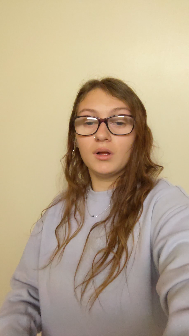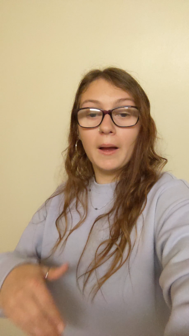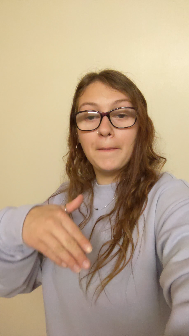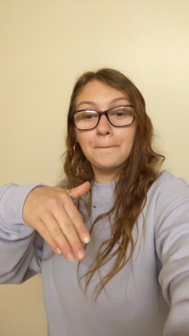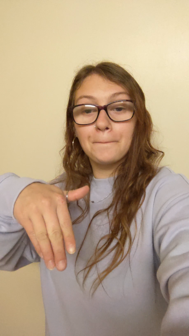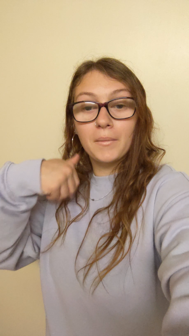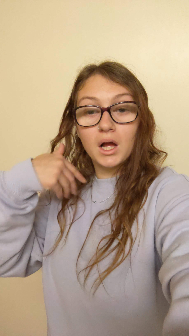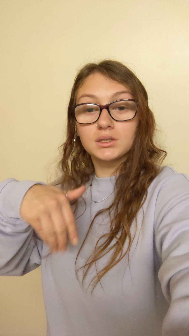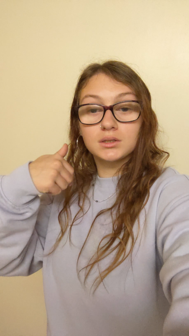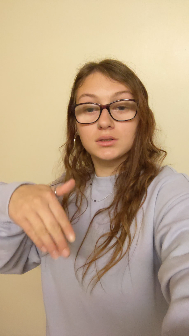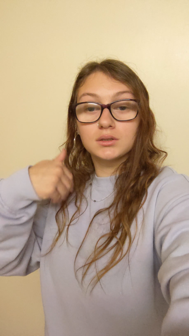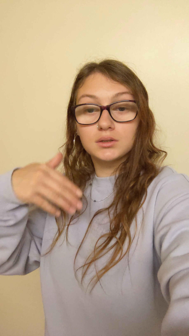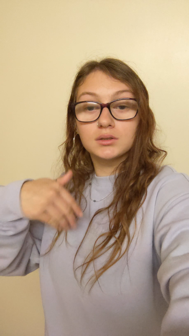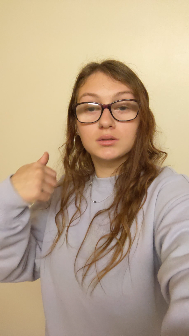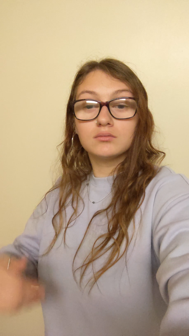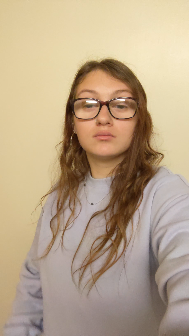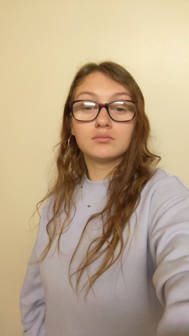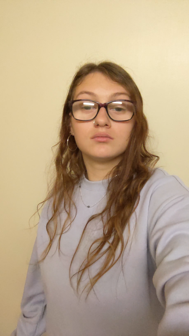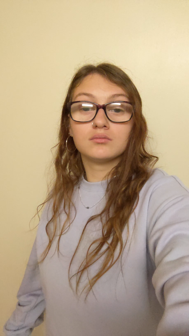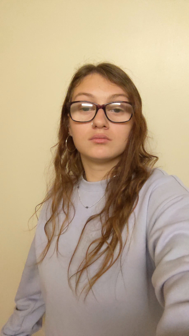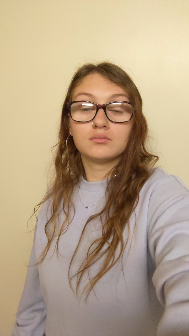pants